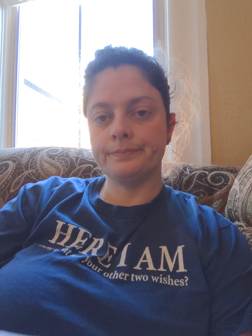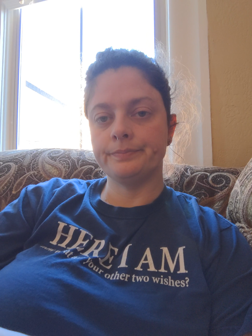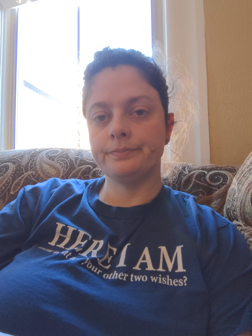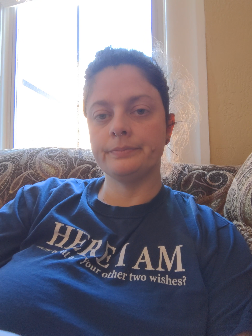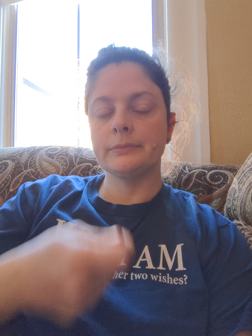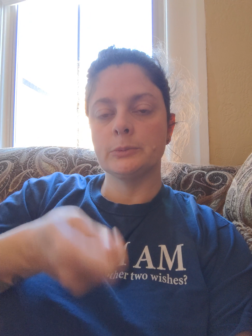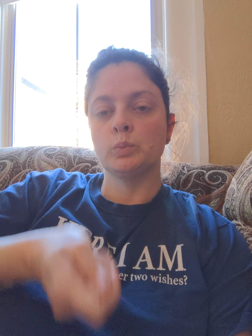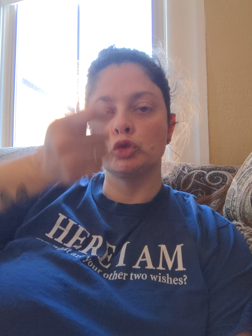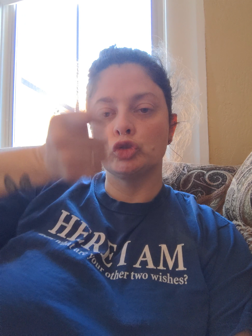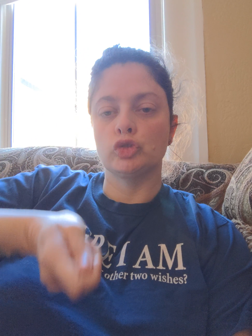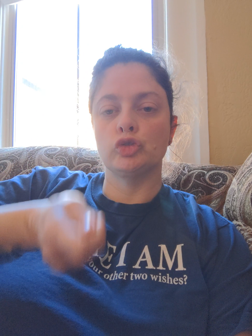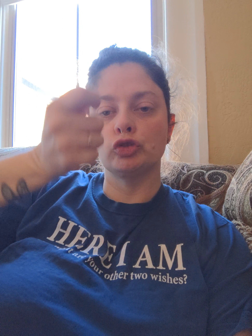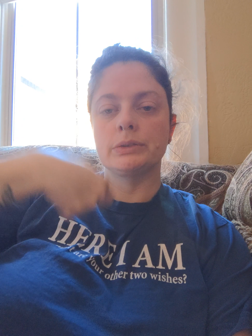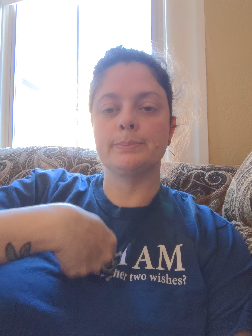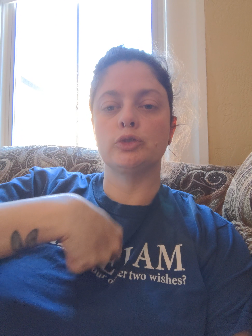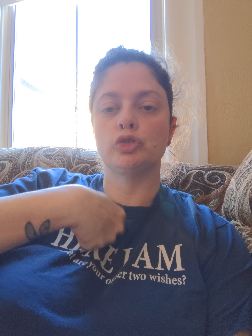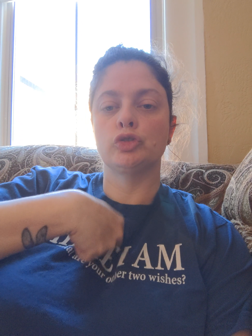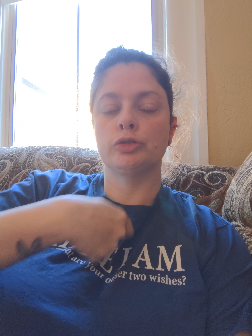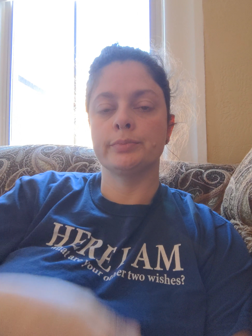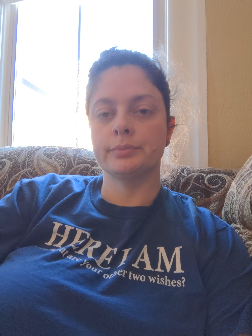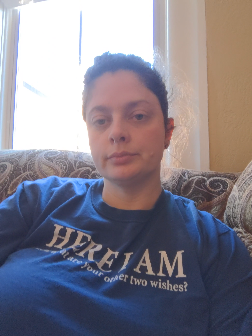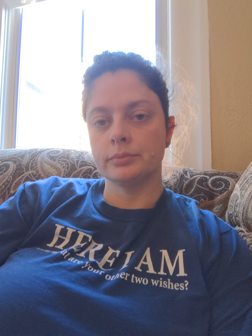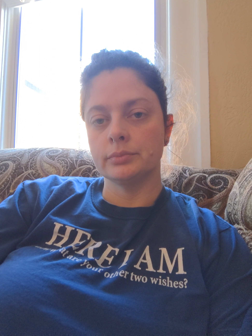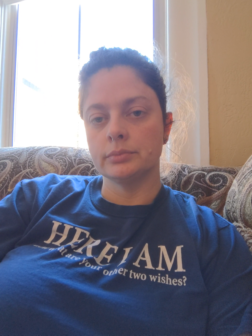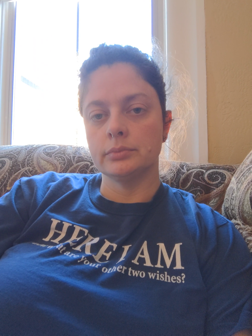zipper